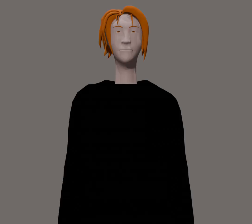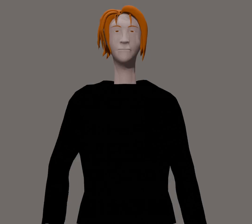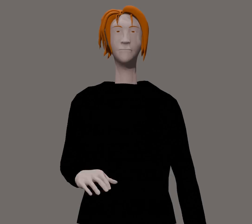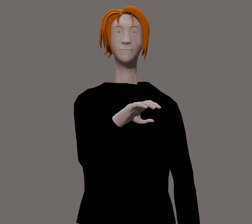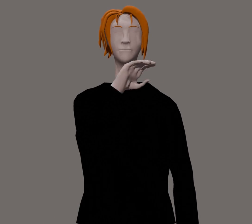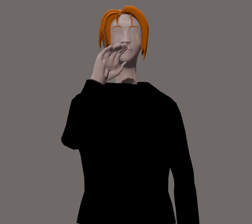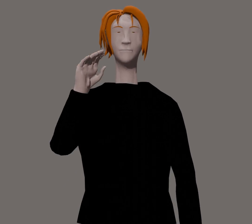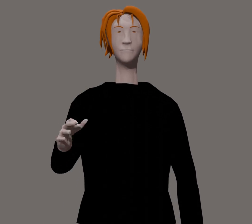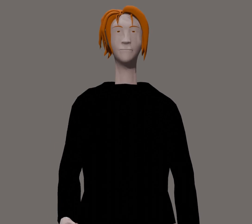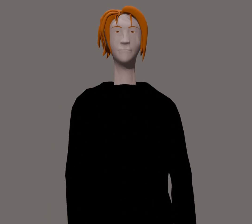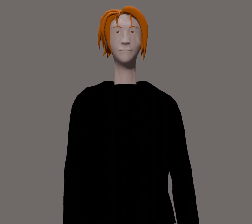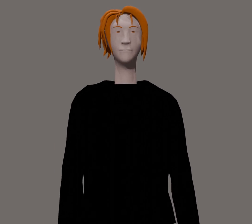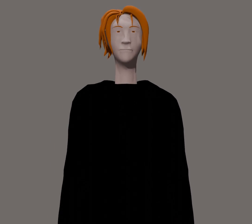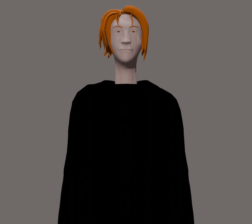Chicago